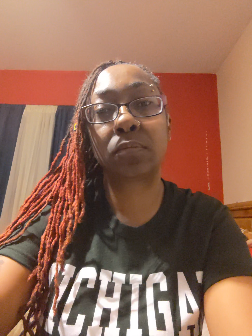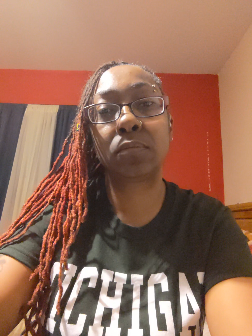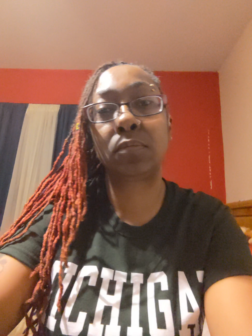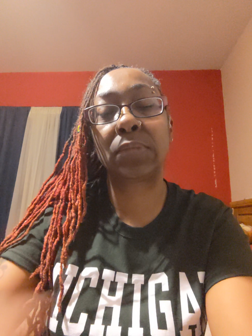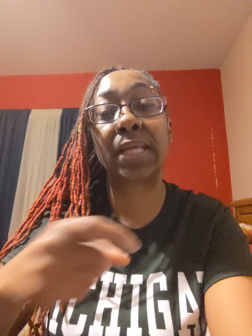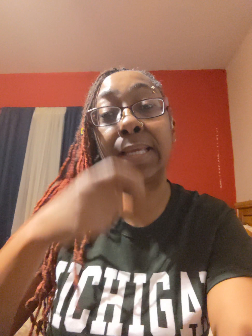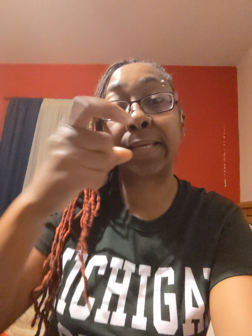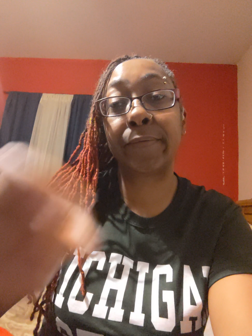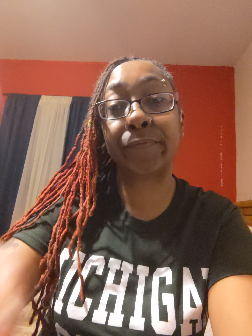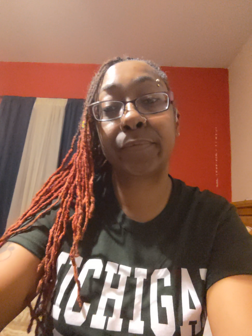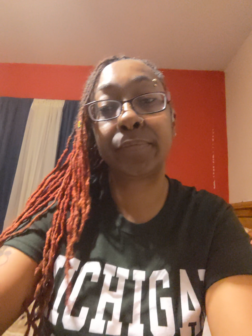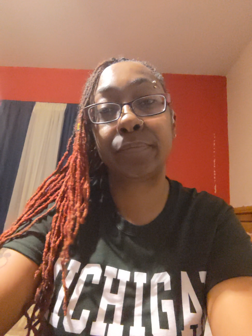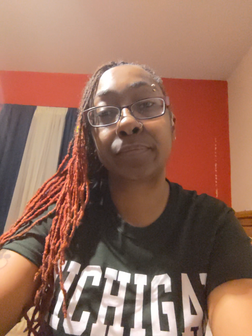gift